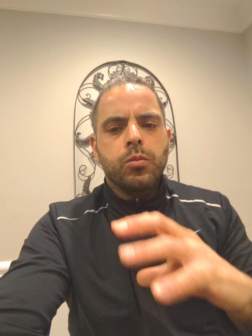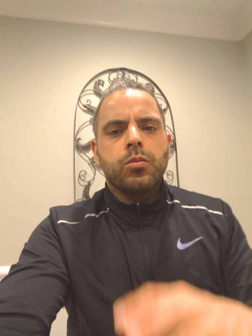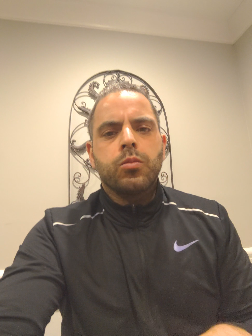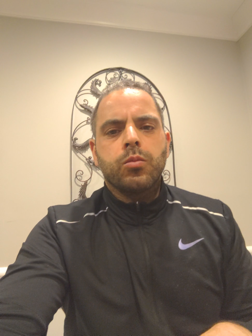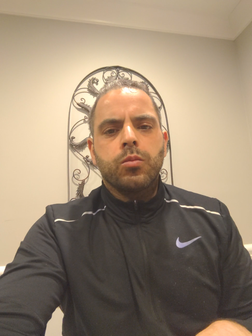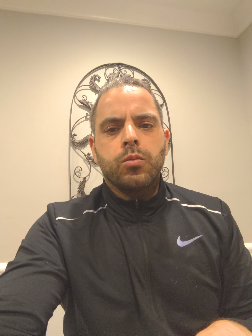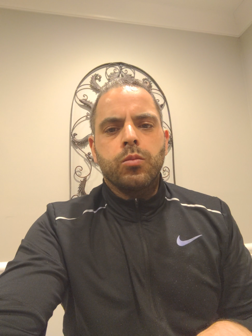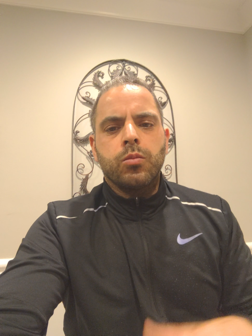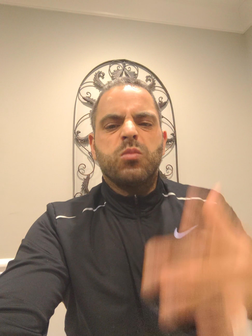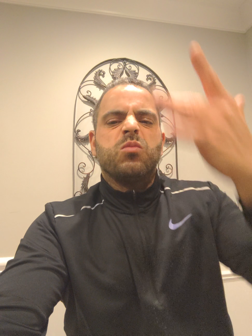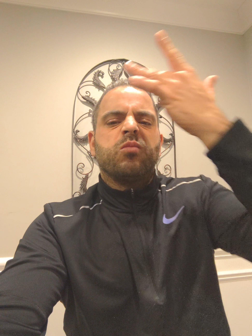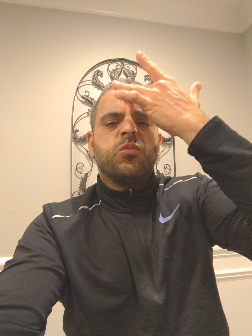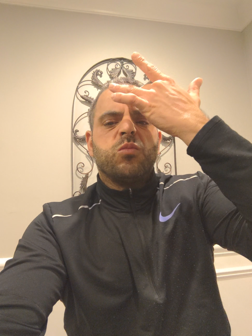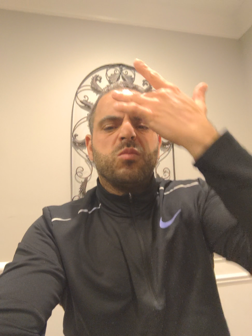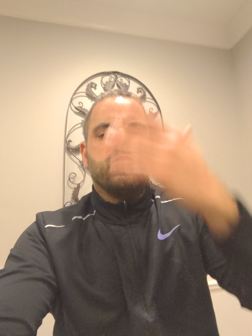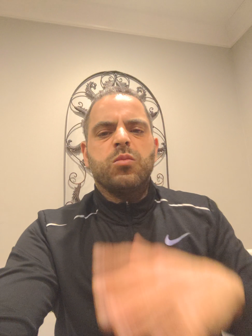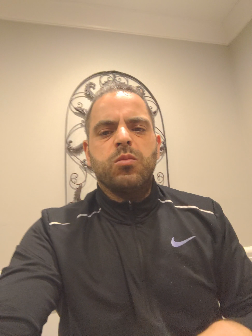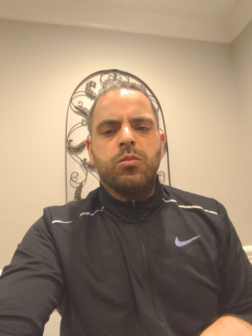sick